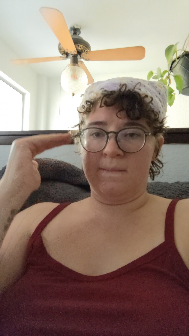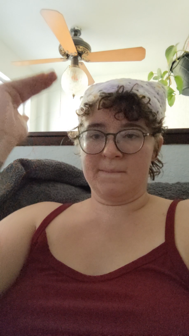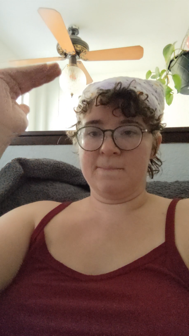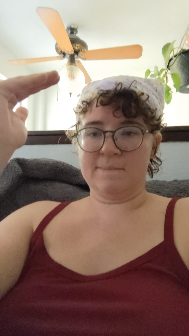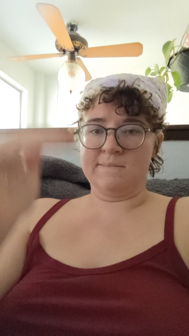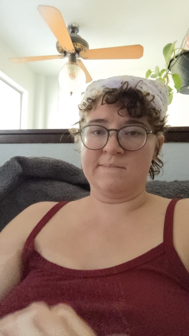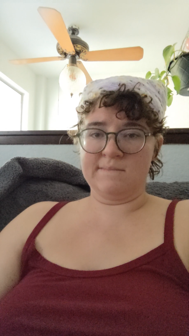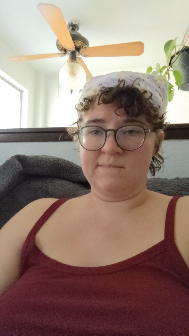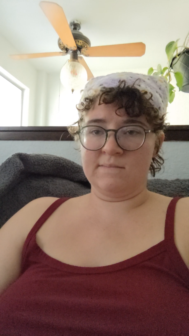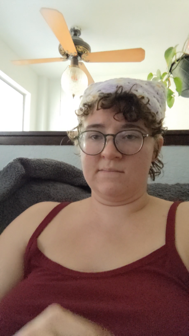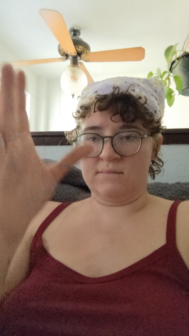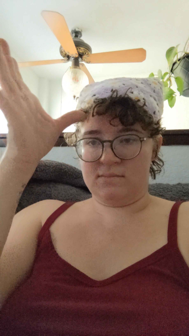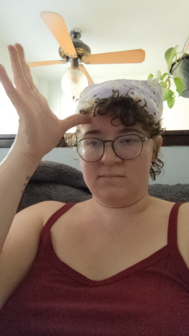daddy